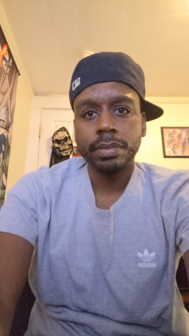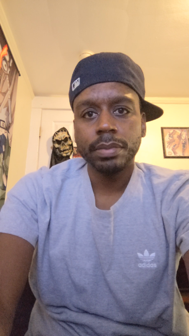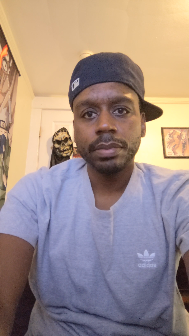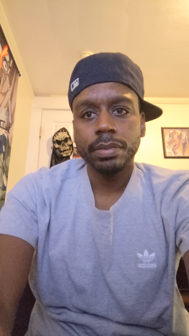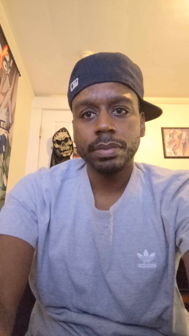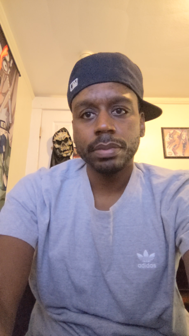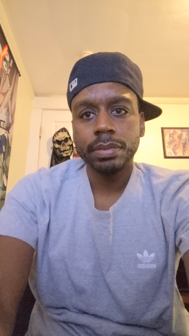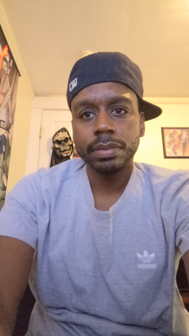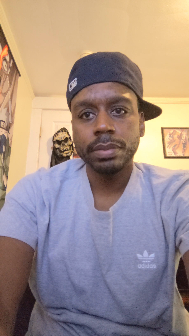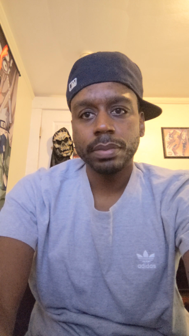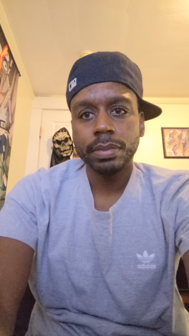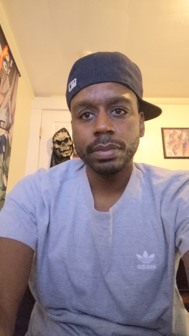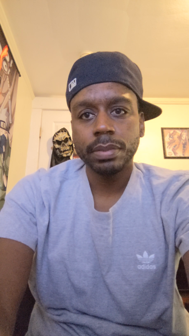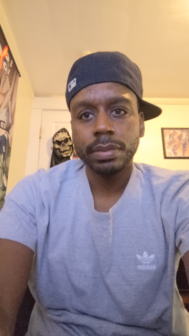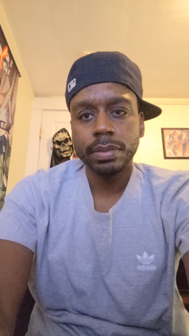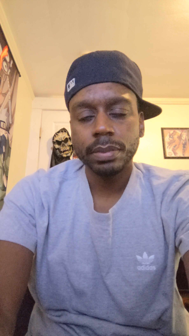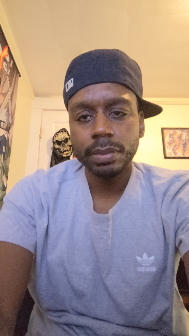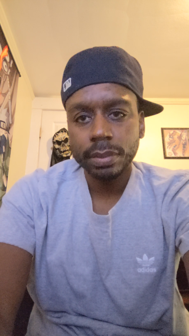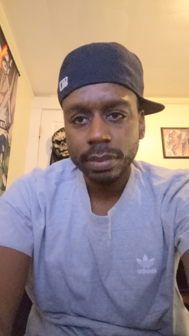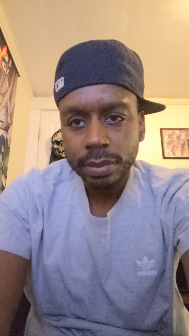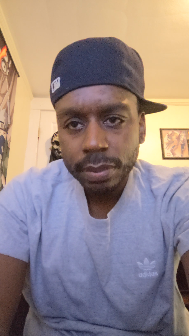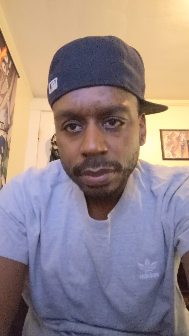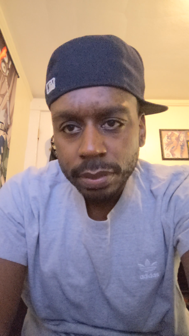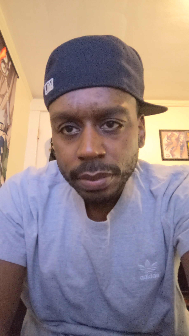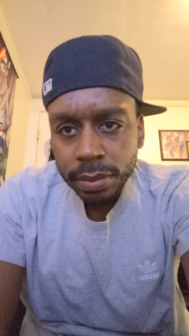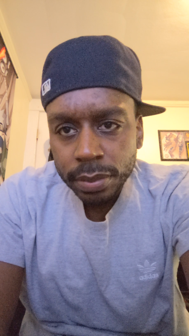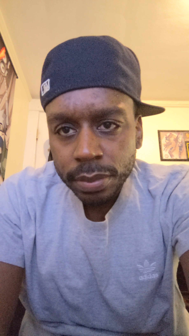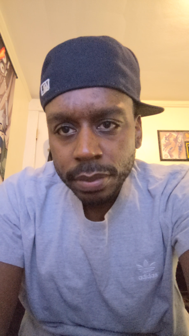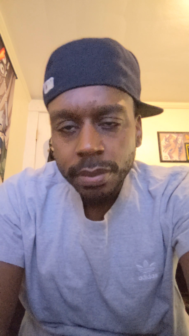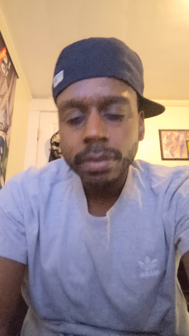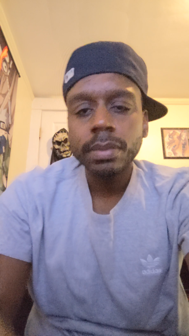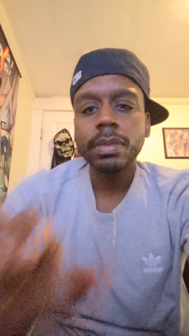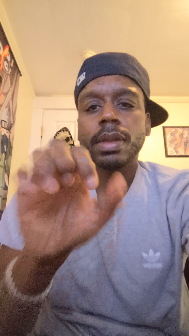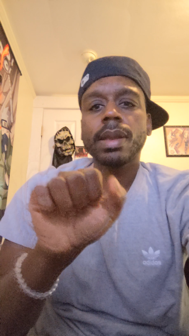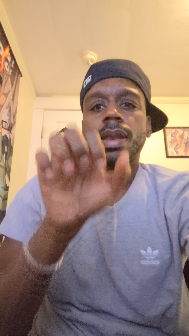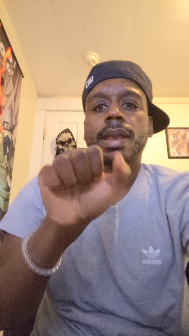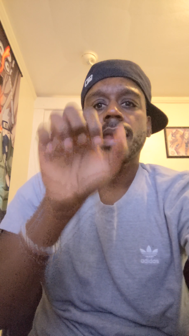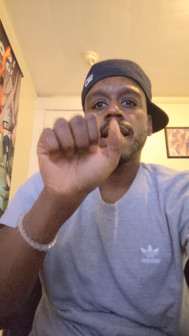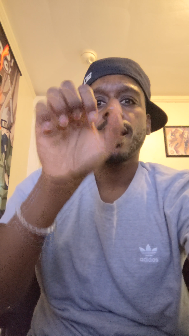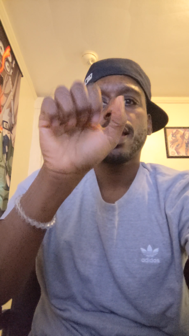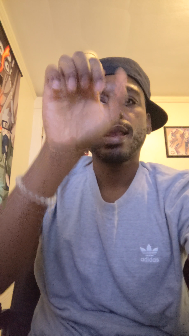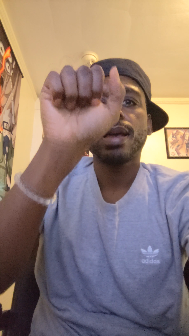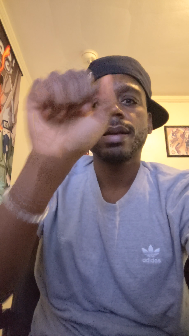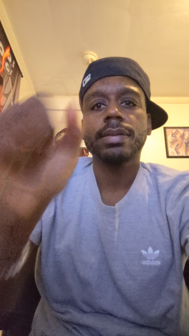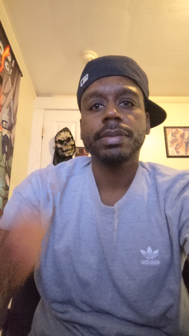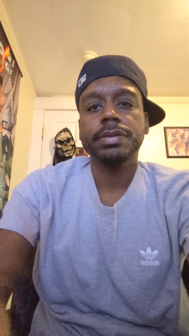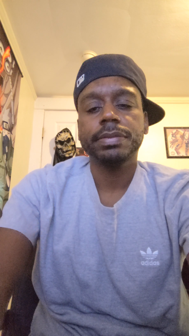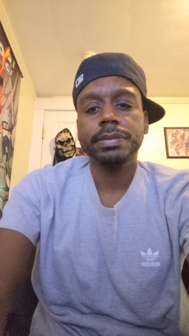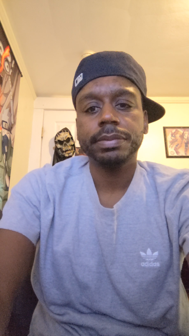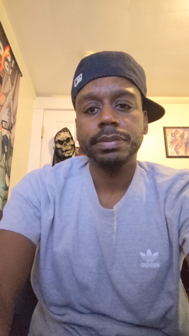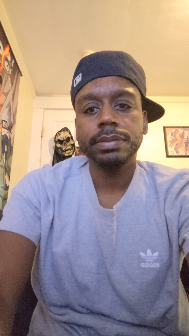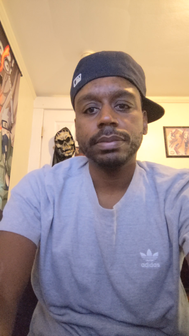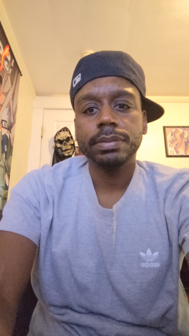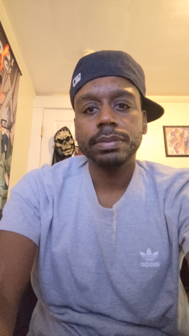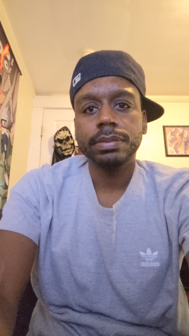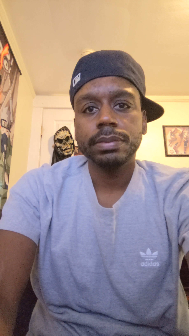ladder